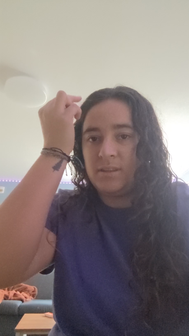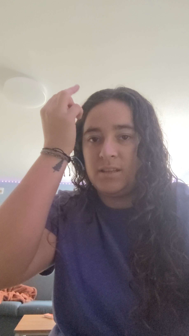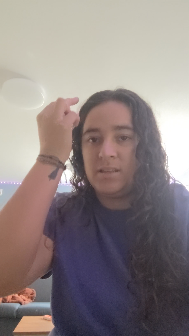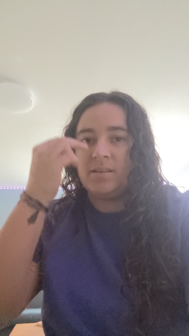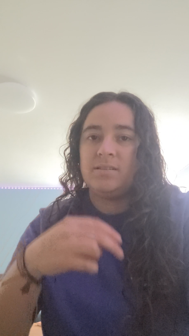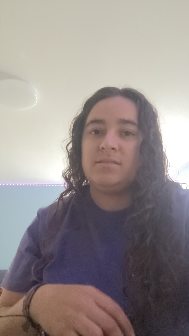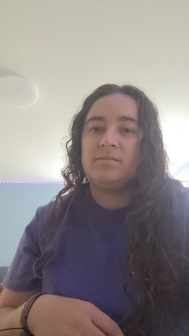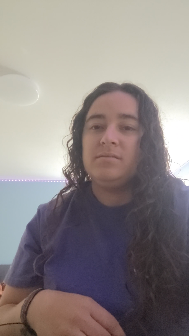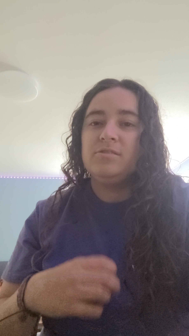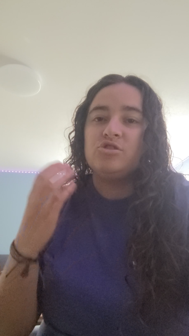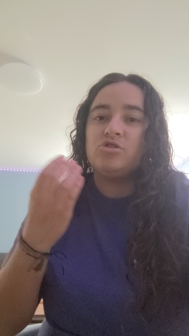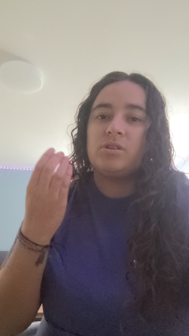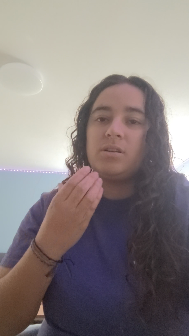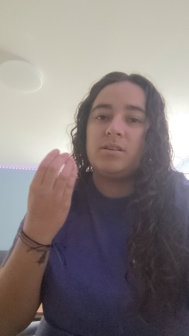shake